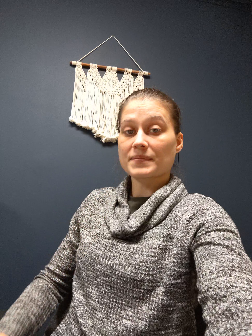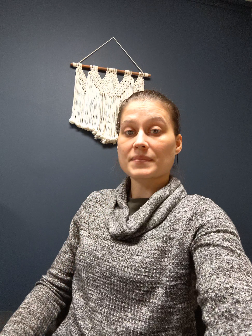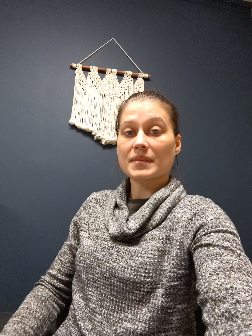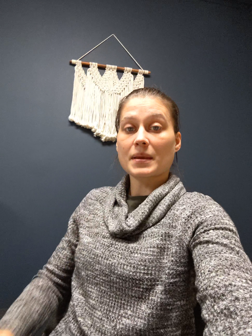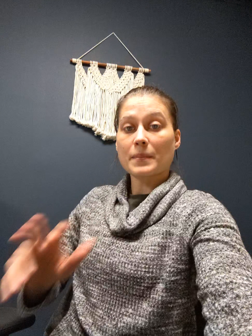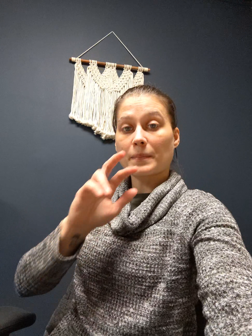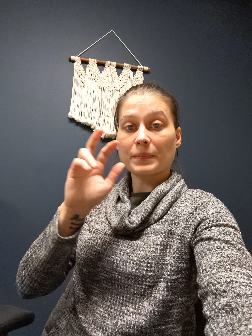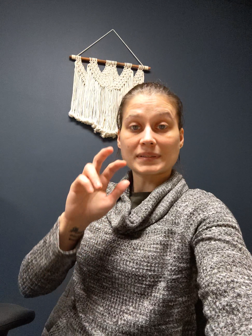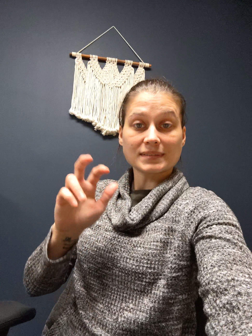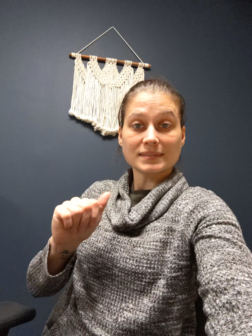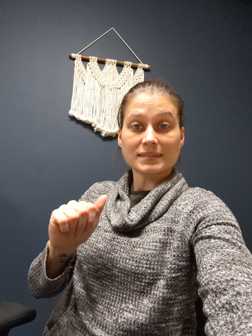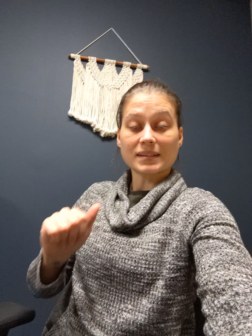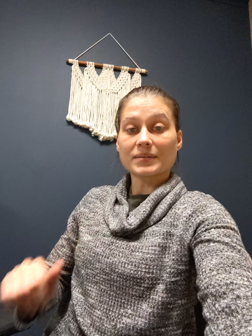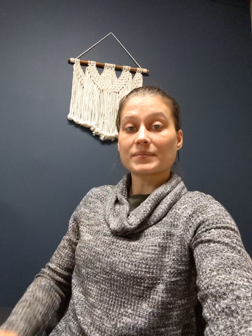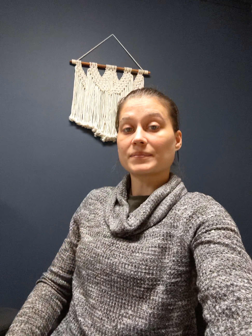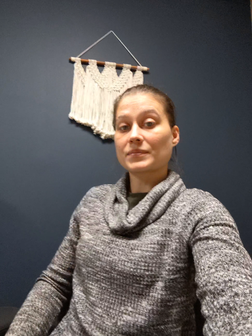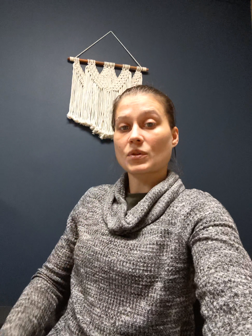pizza